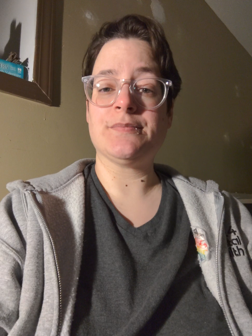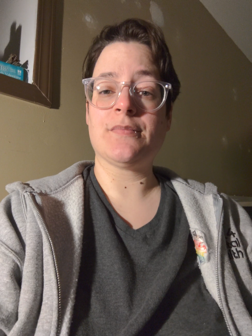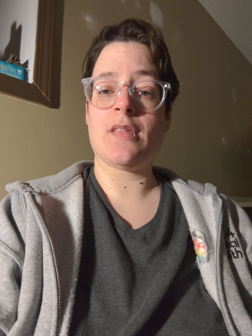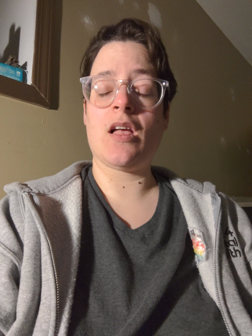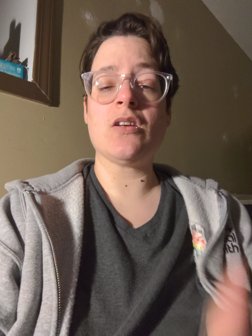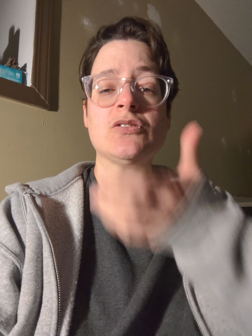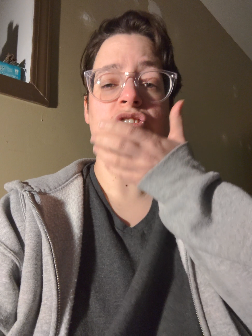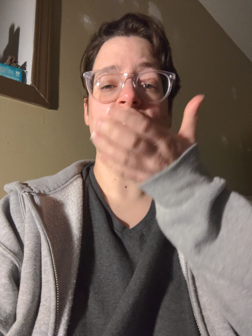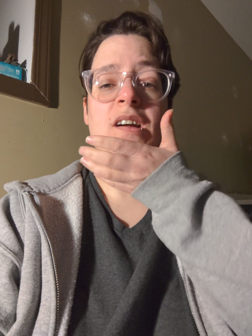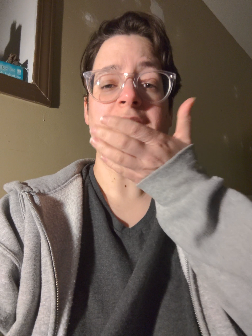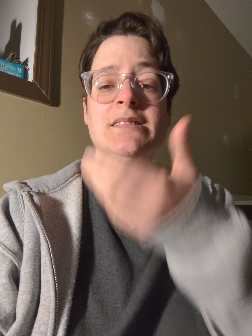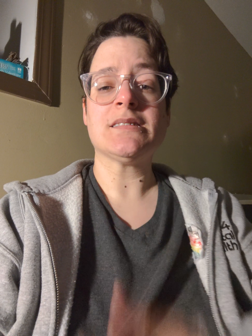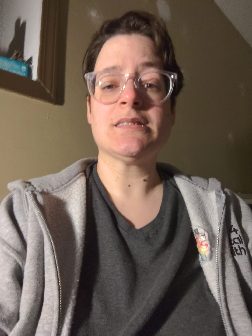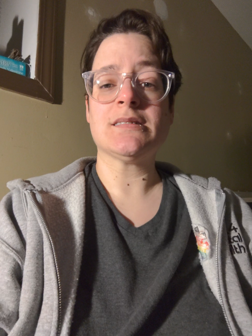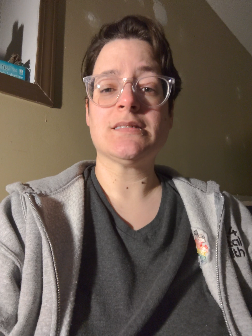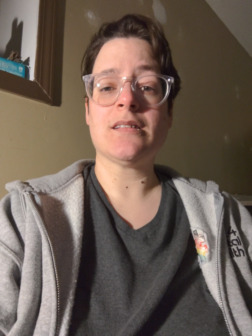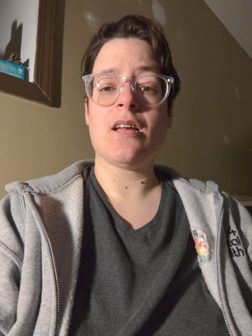grass